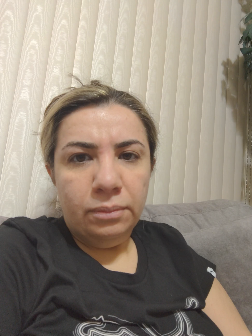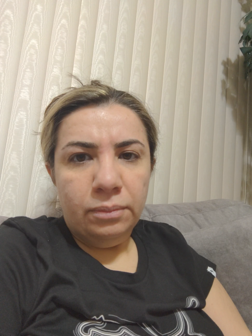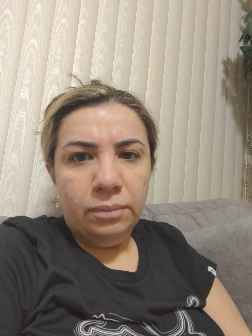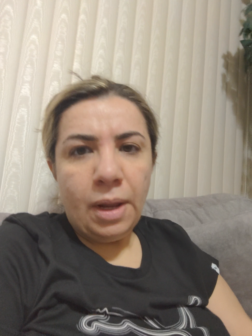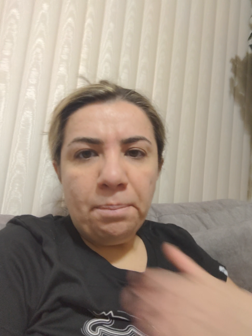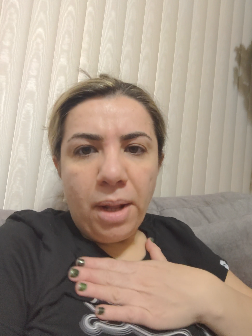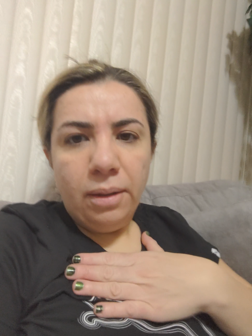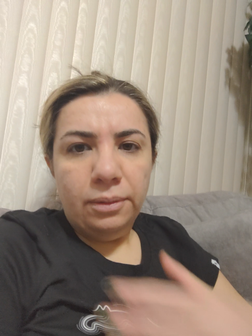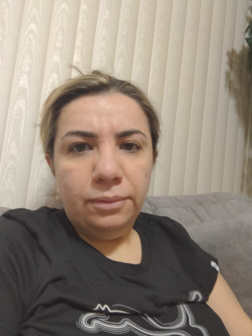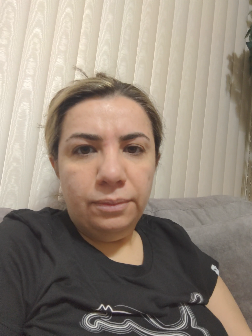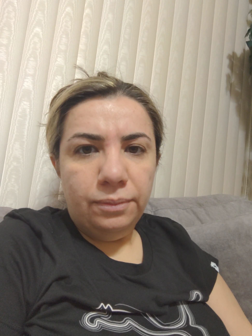my